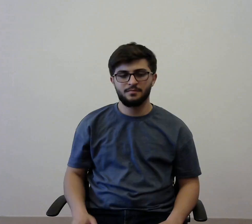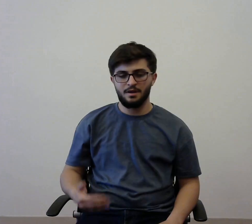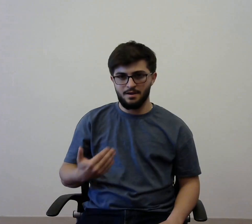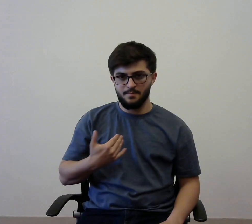mən